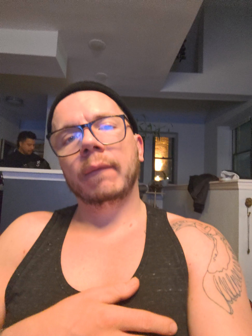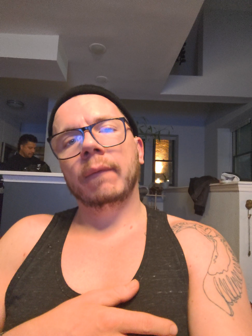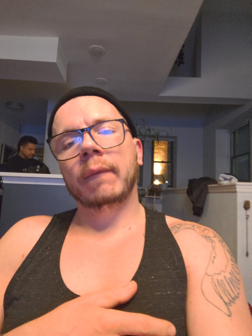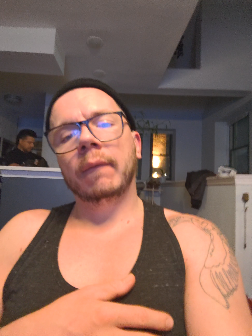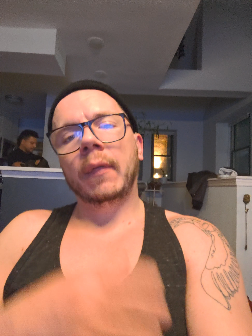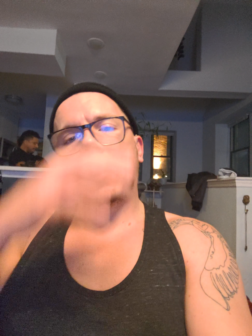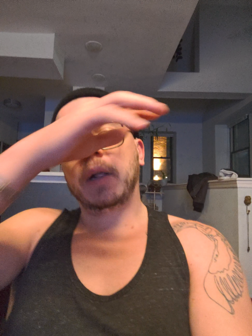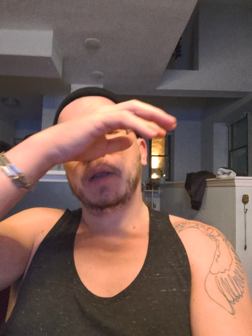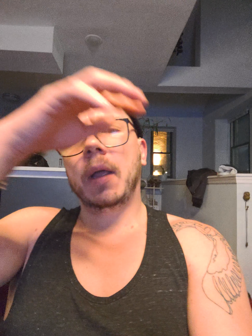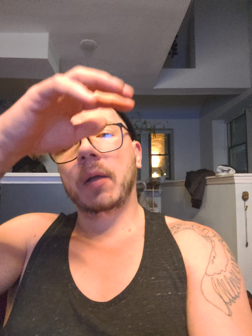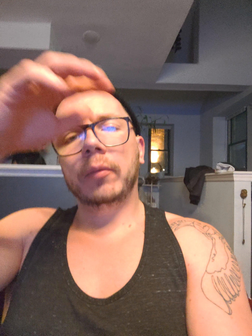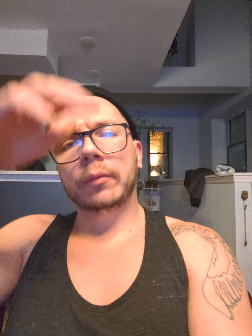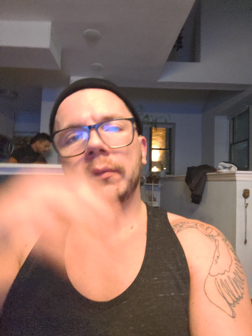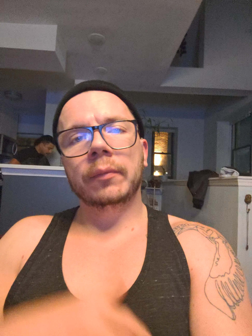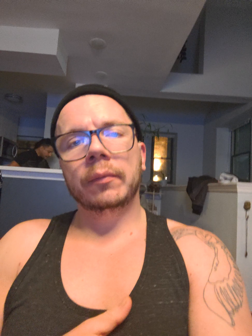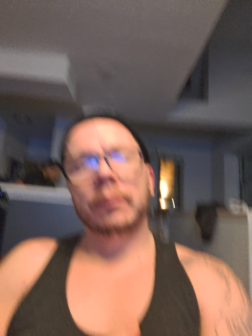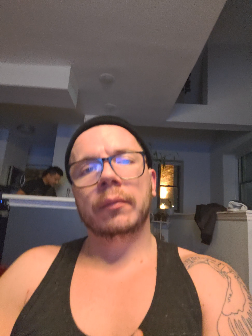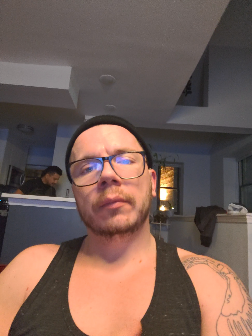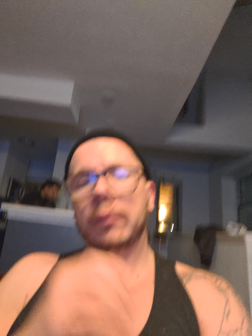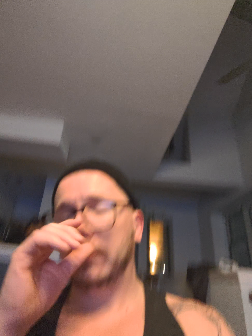cloud